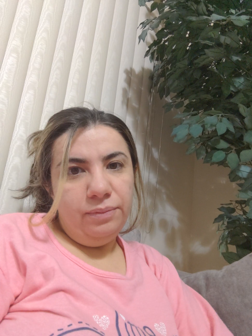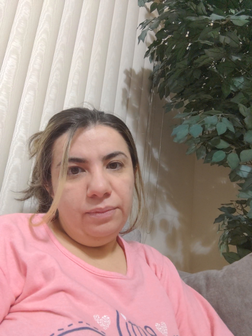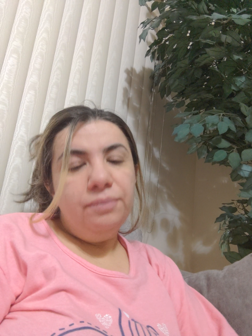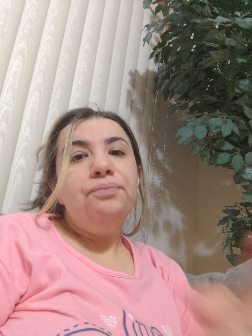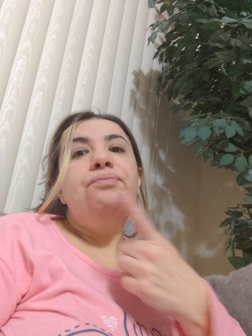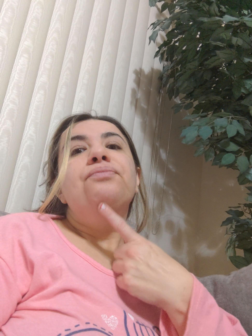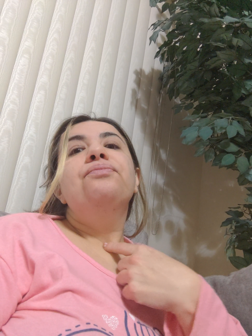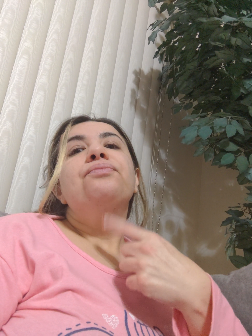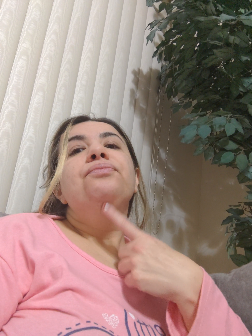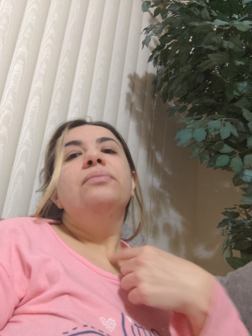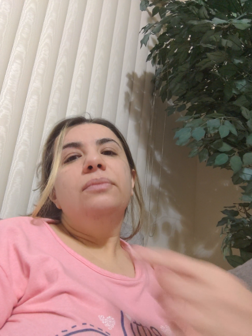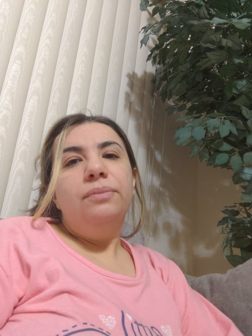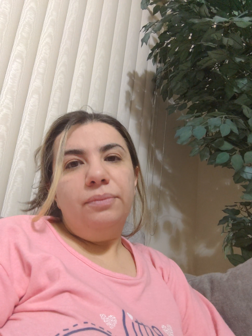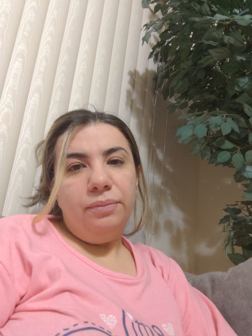thirsty